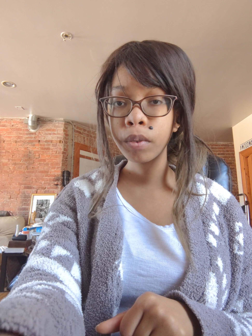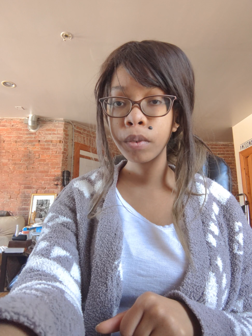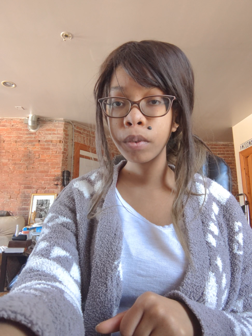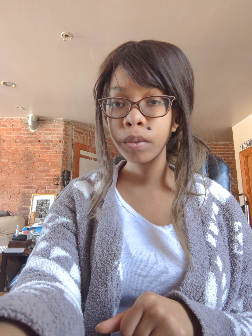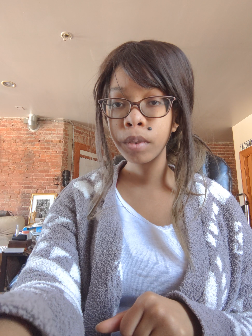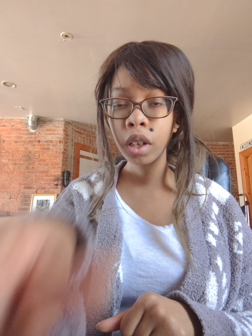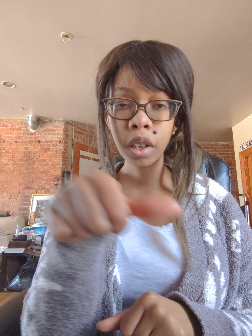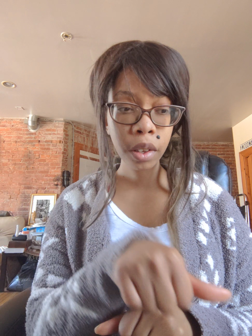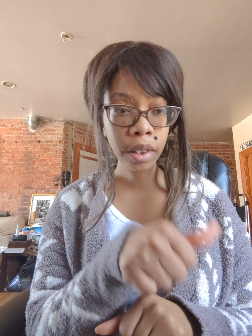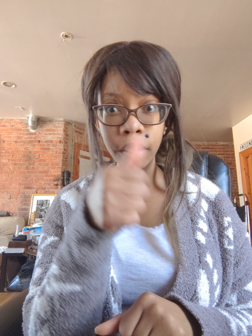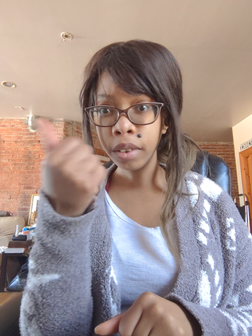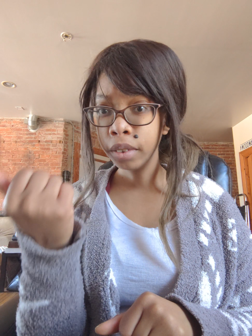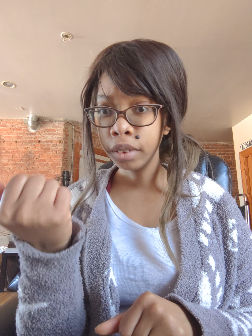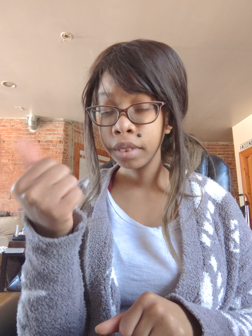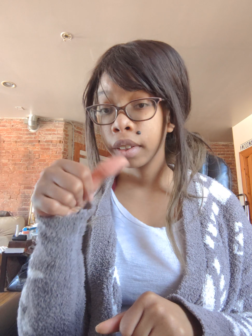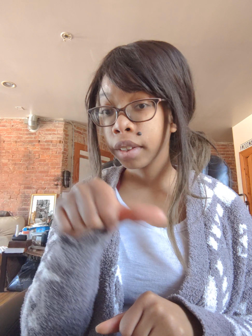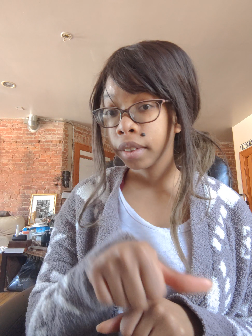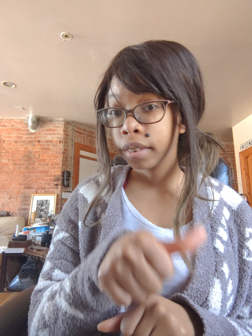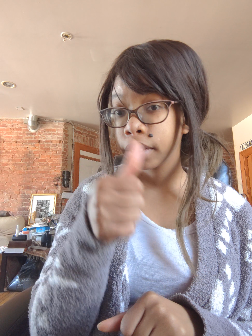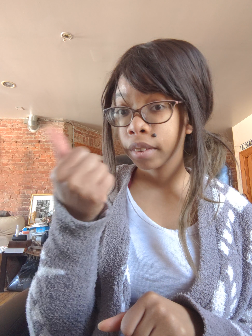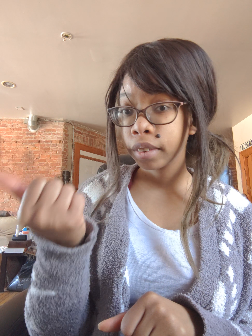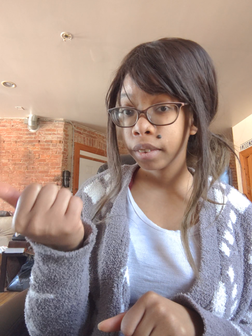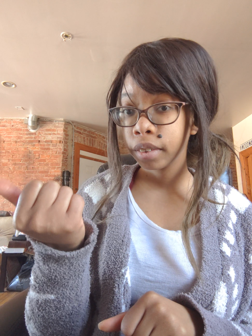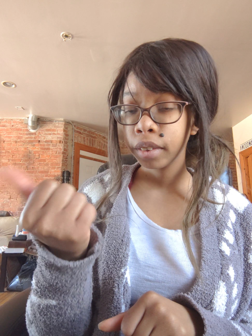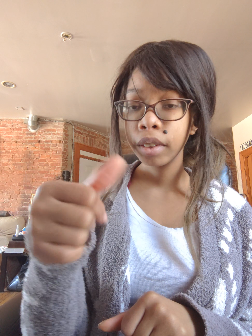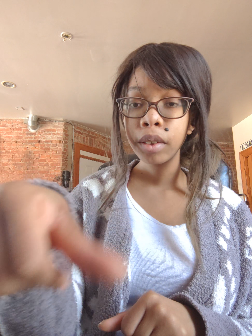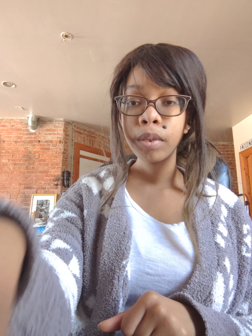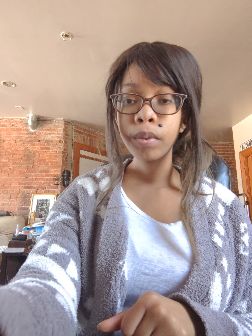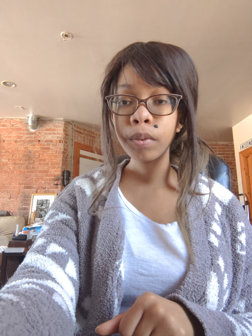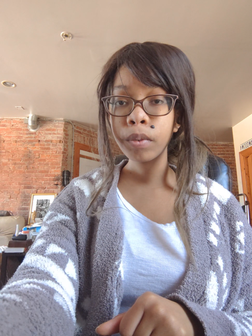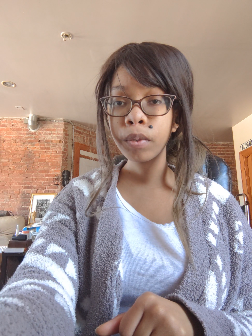another